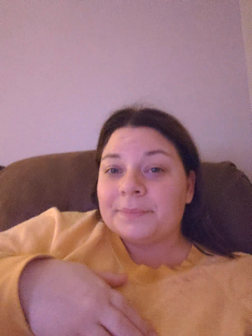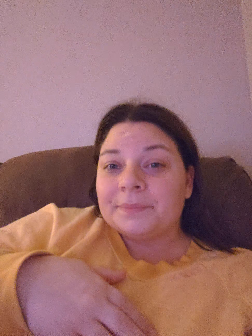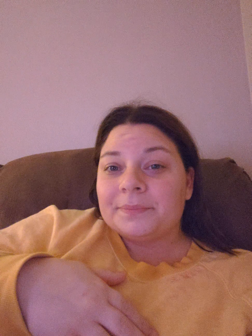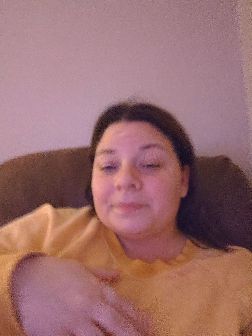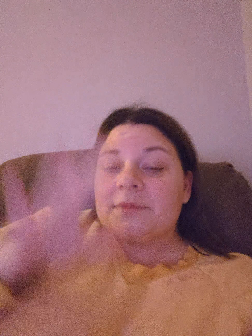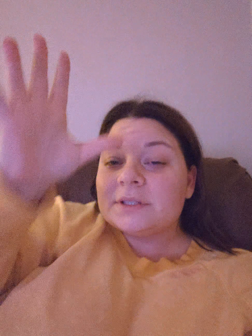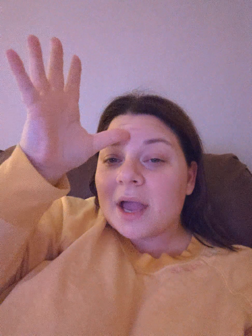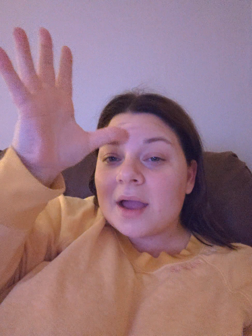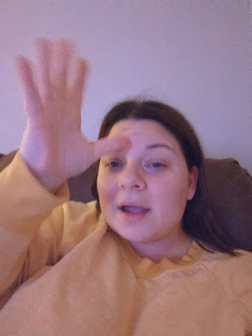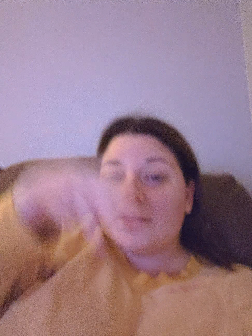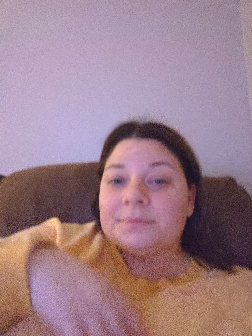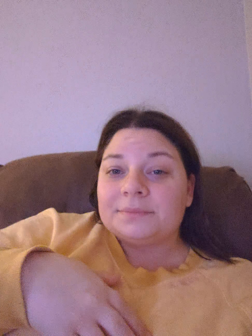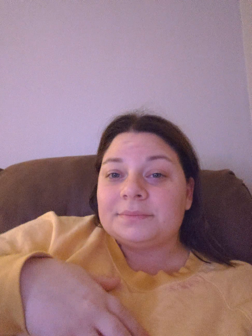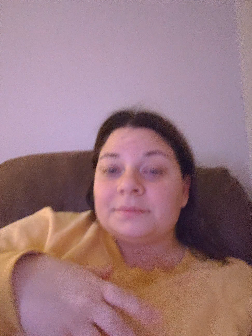dad